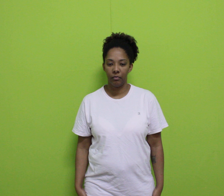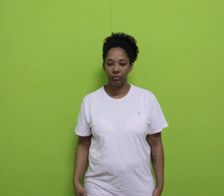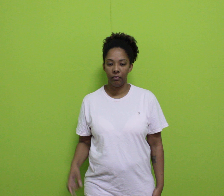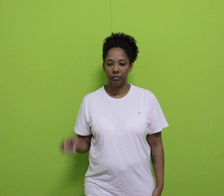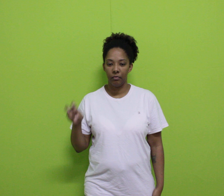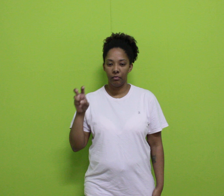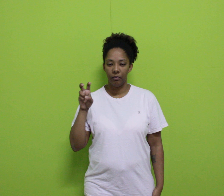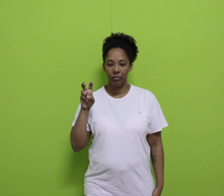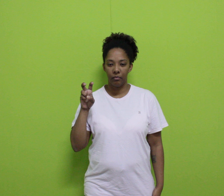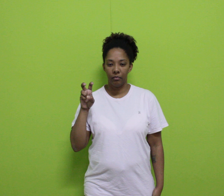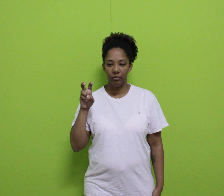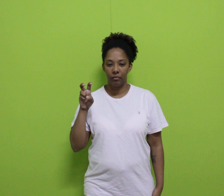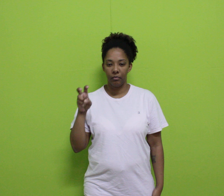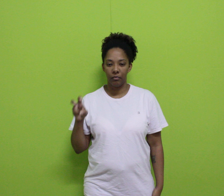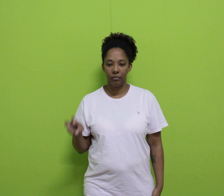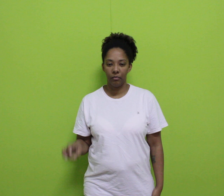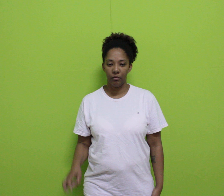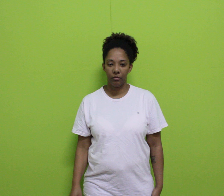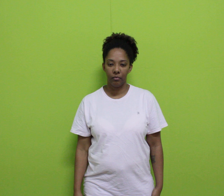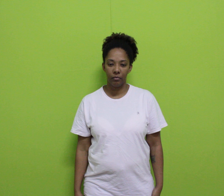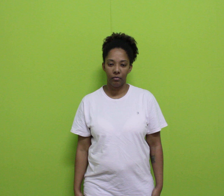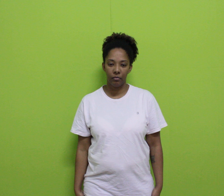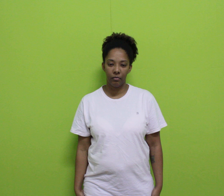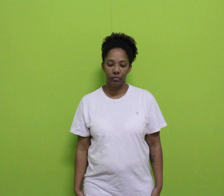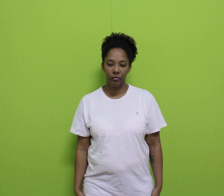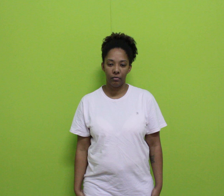cinco